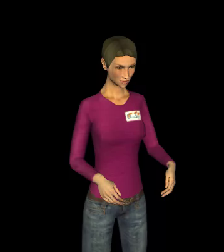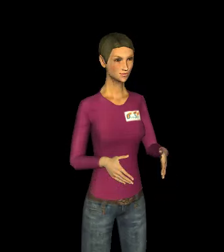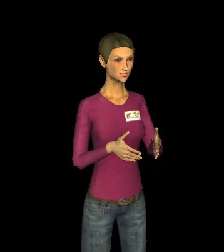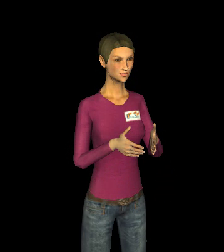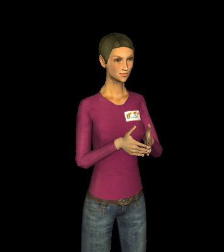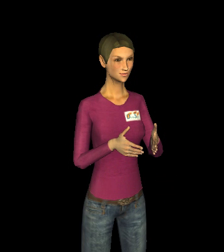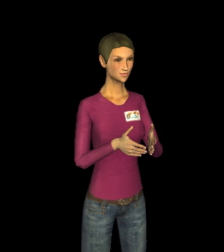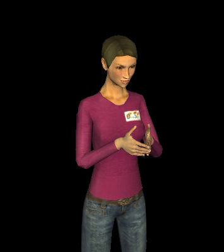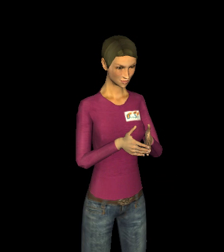يطلب